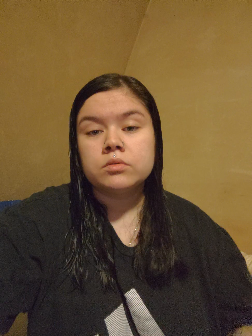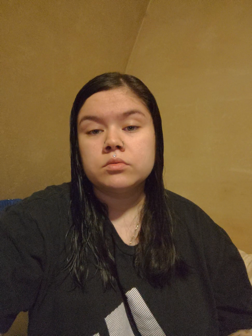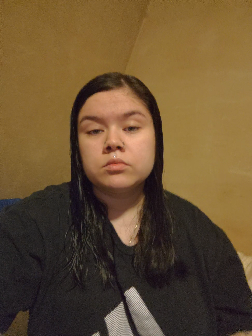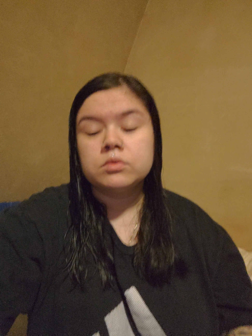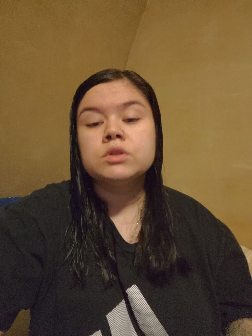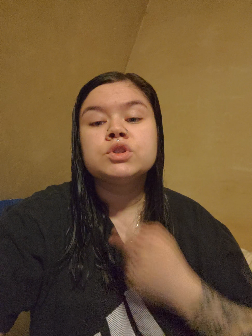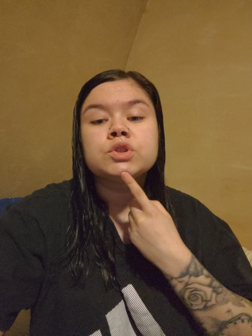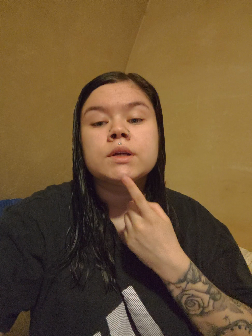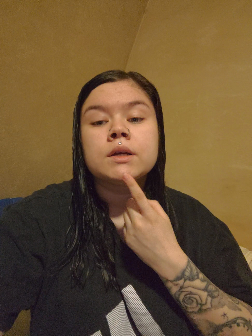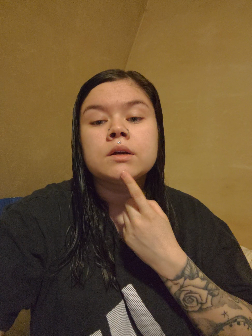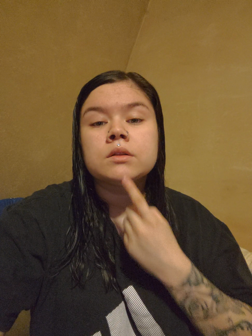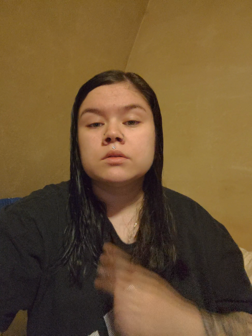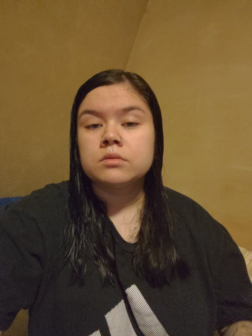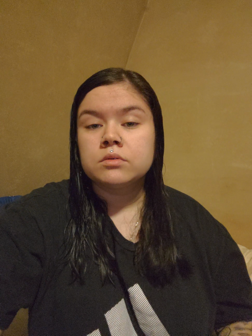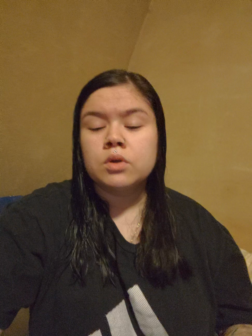chin